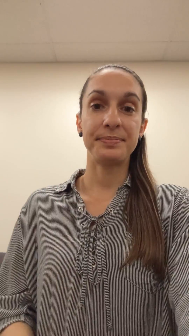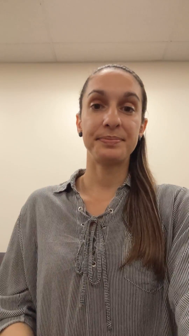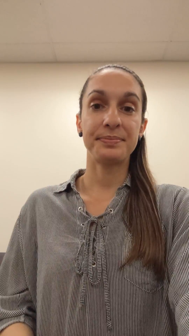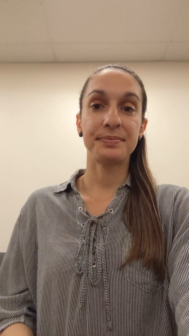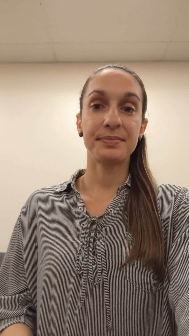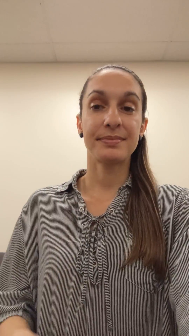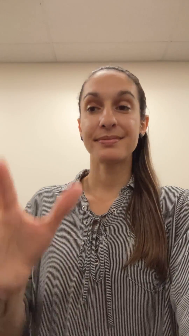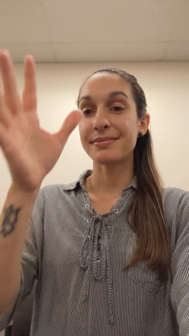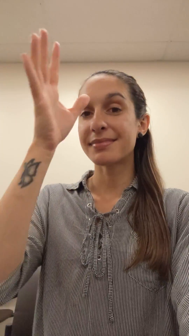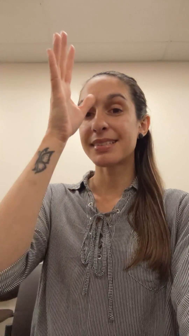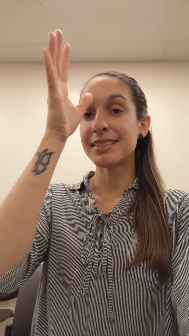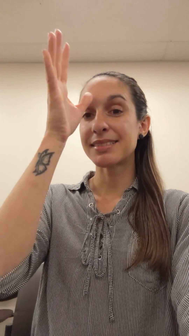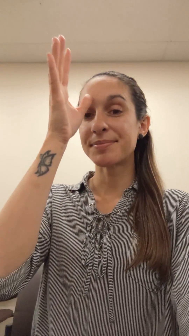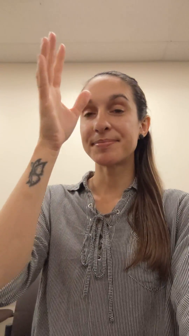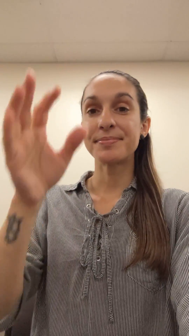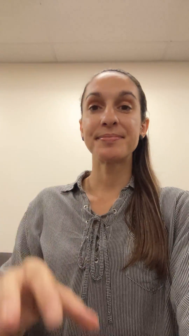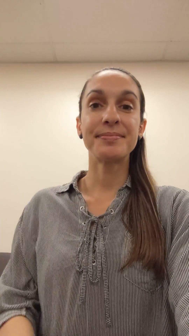daddy